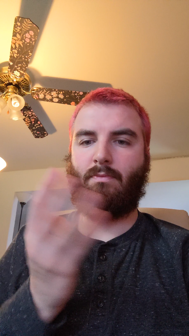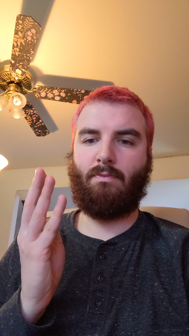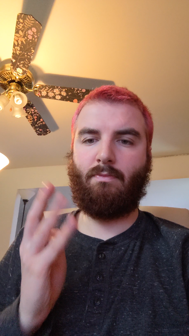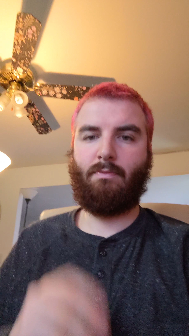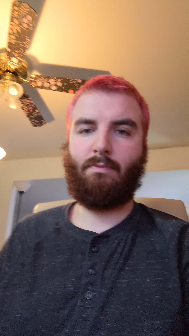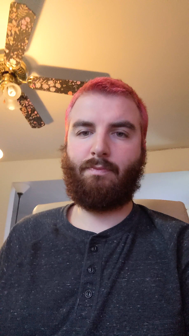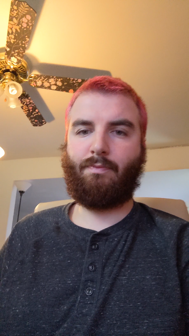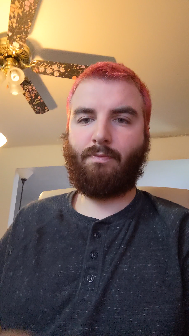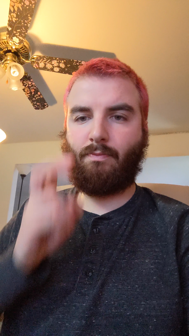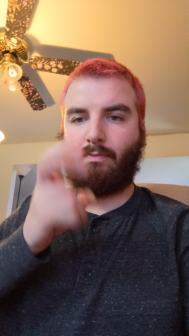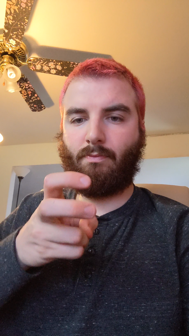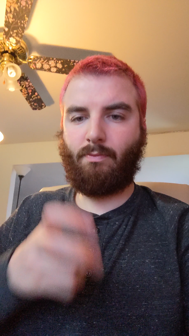hard